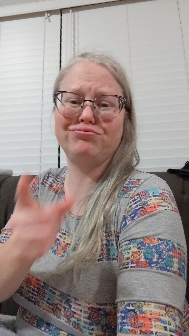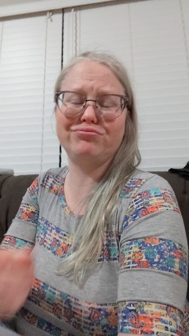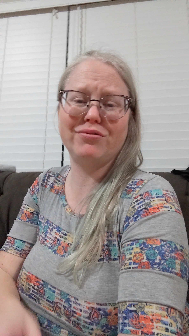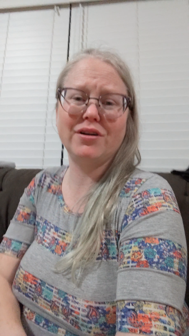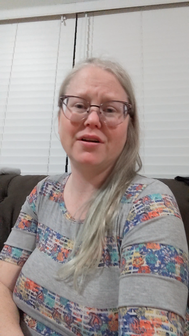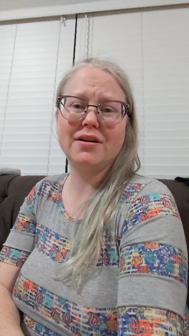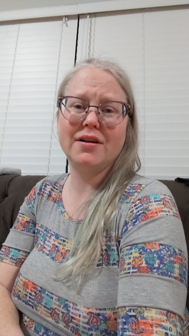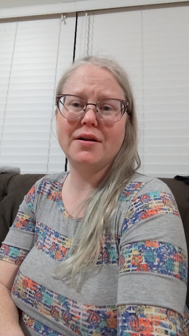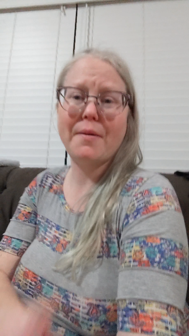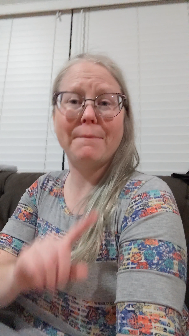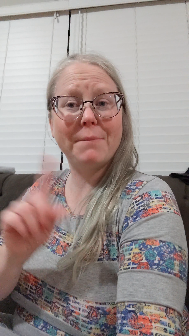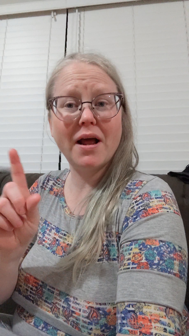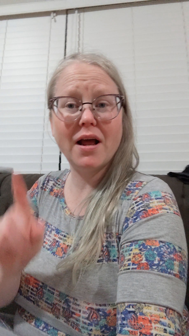but